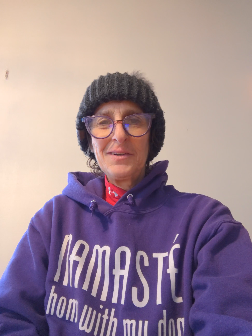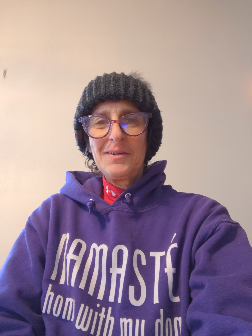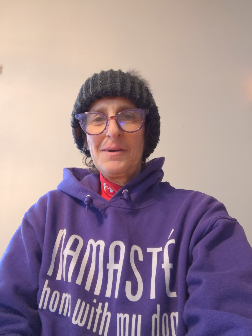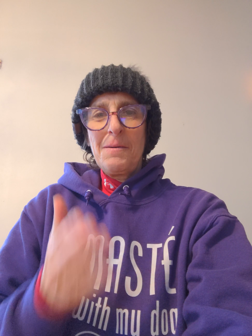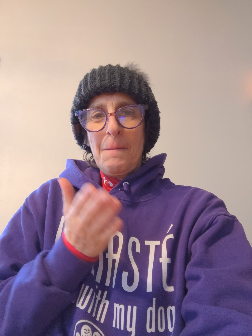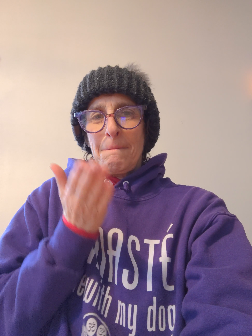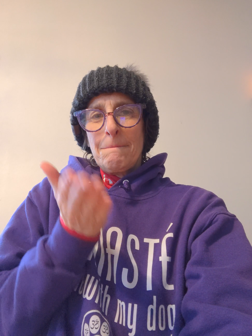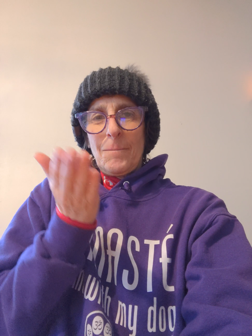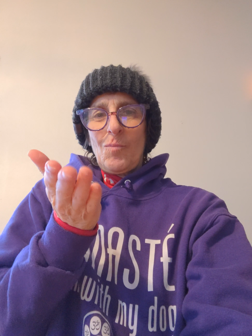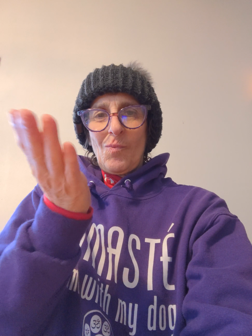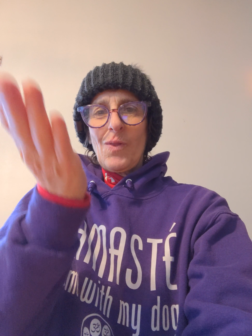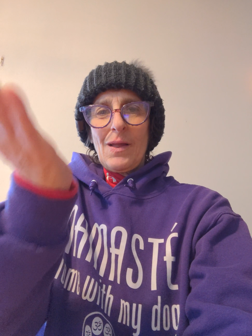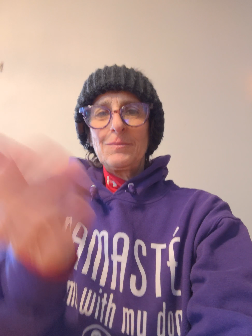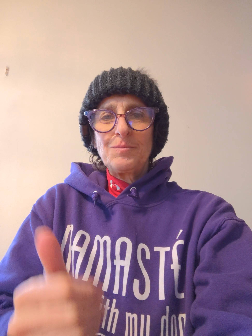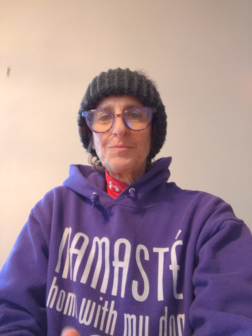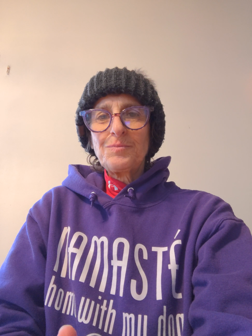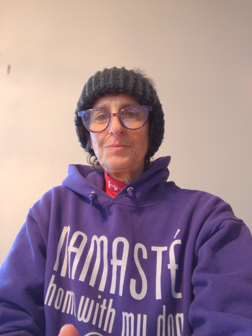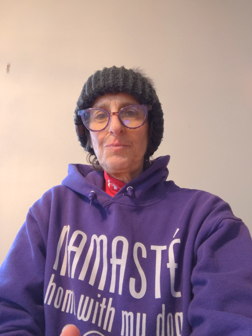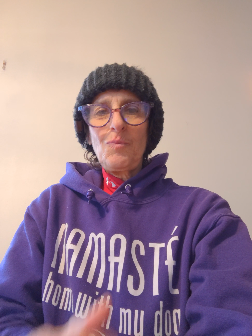boat